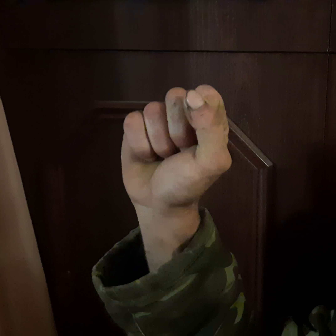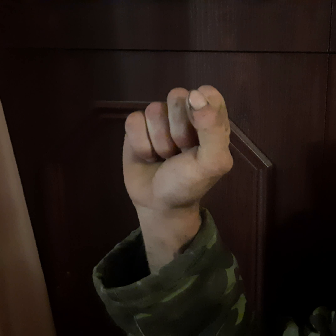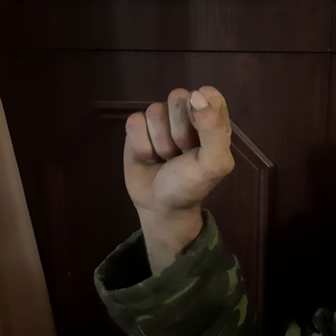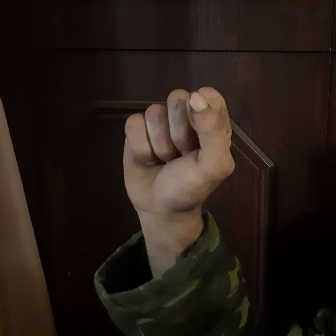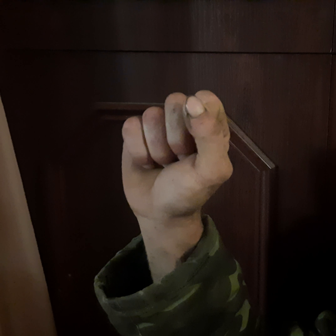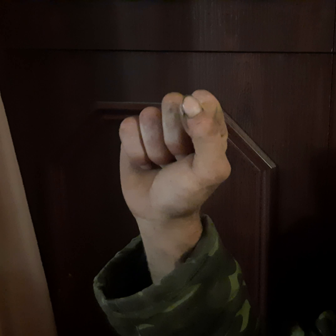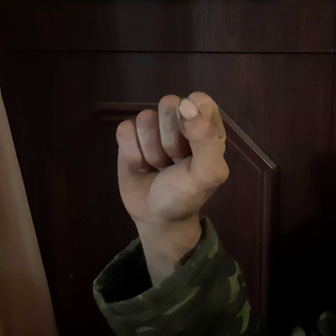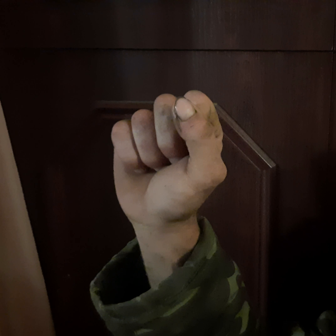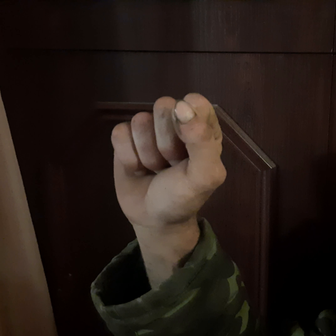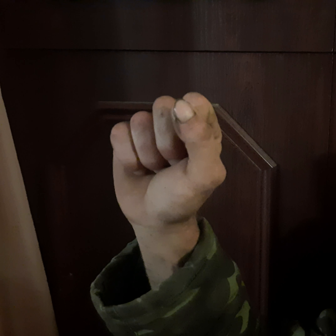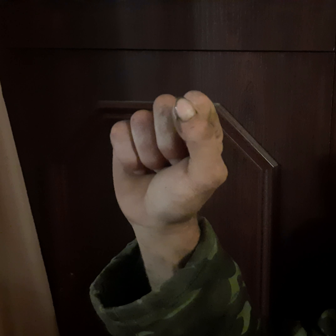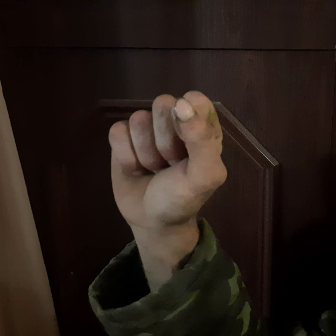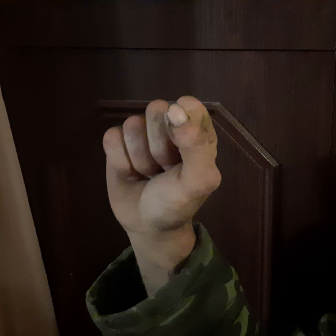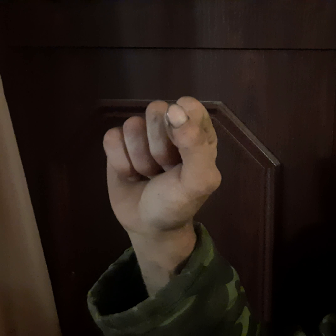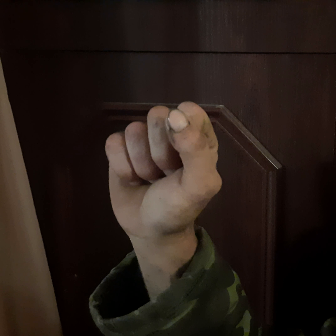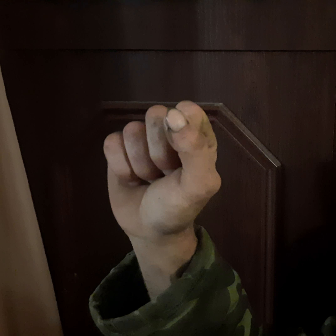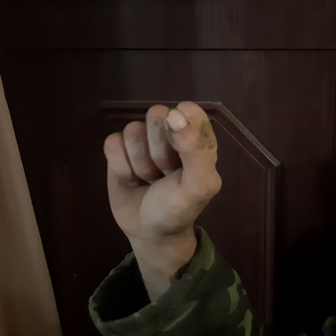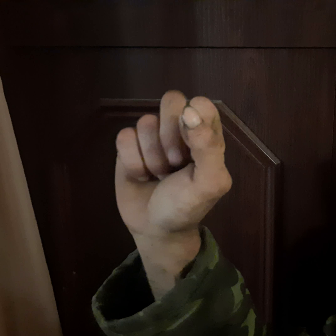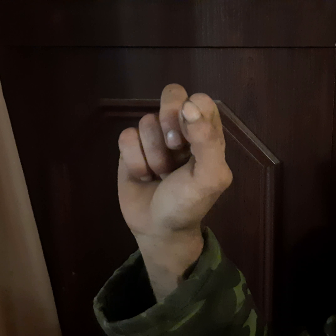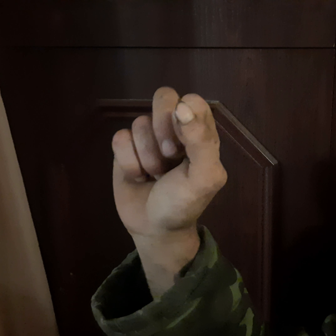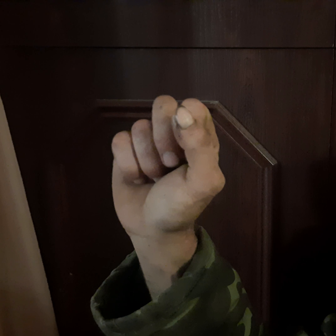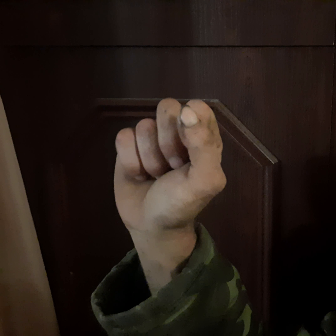А